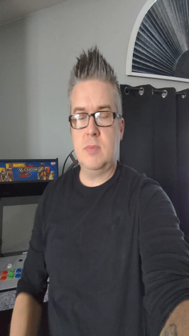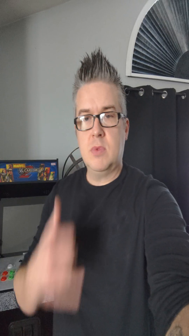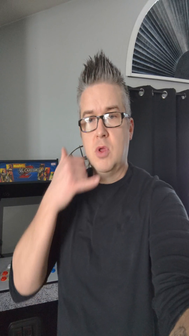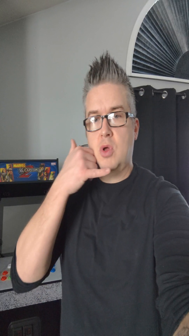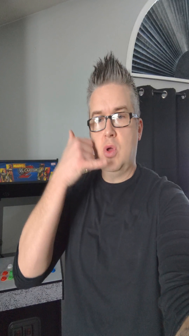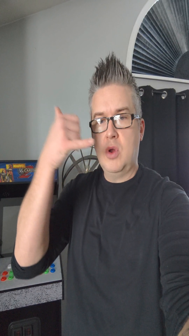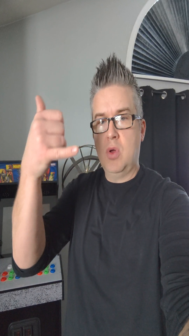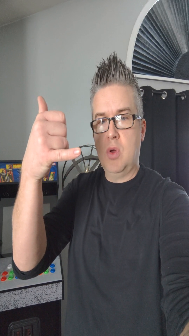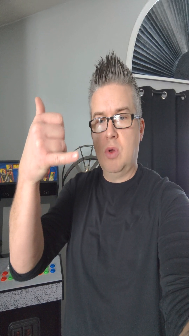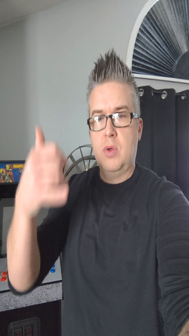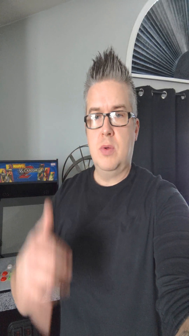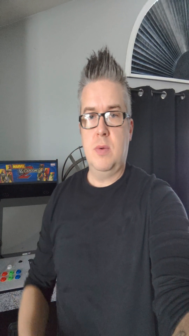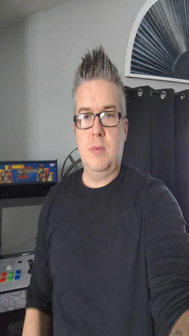call on the phone